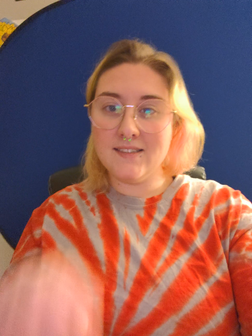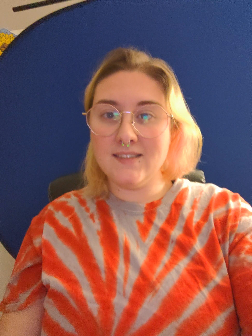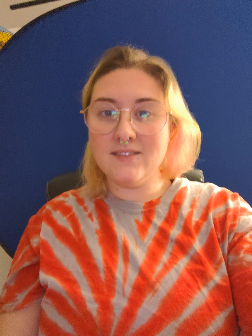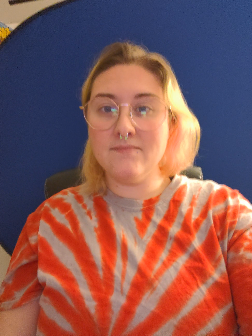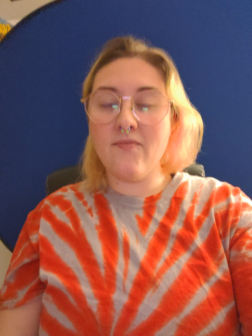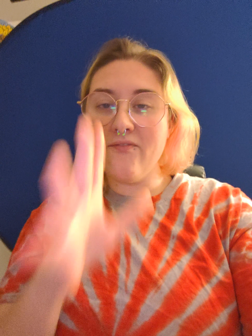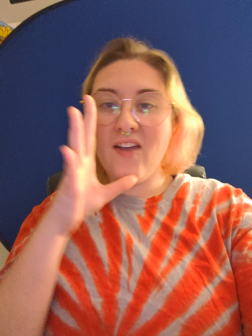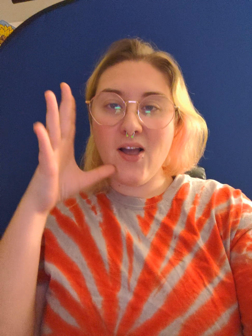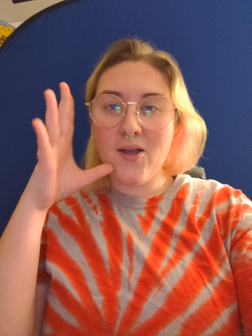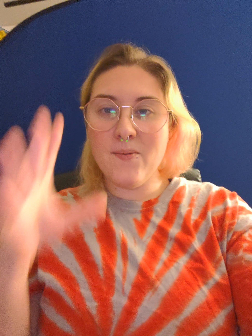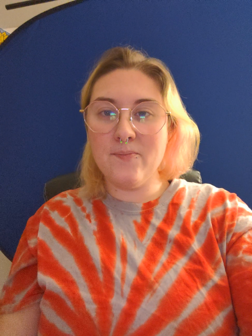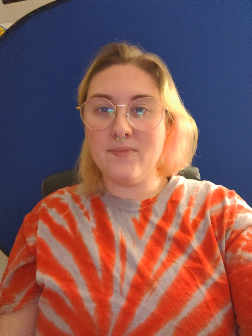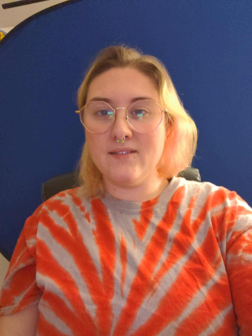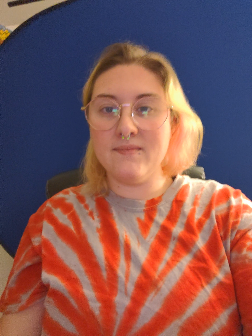farm